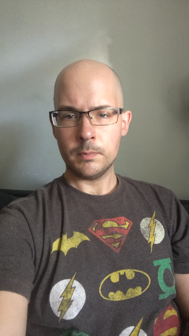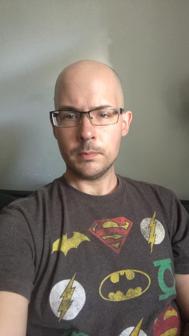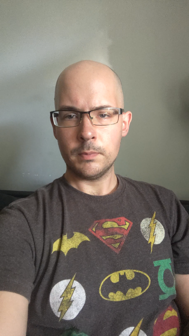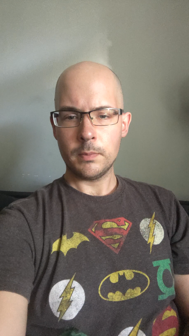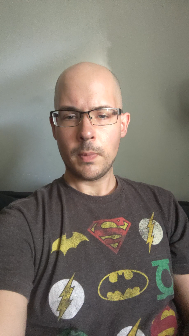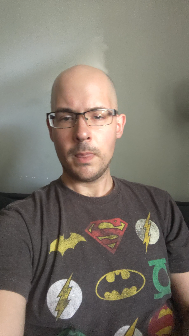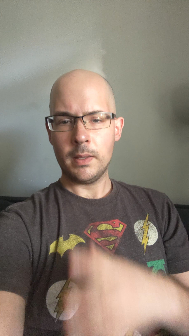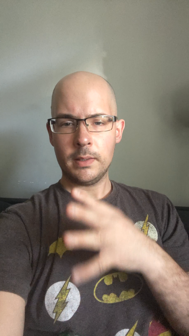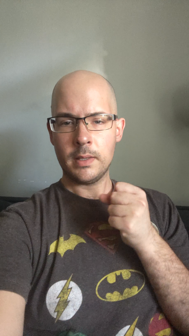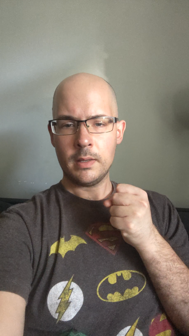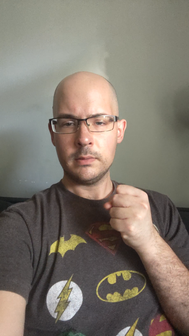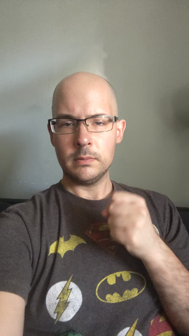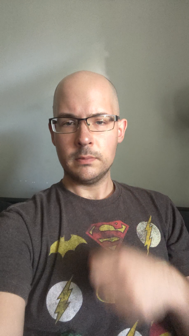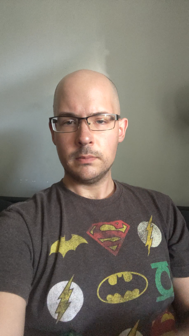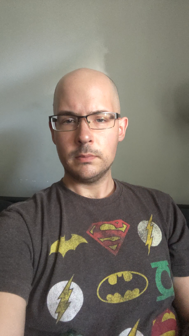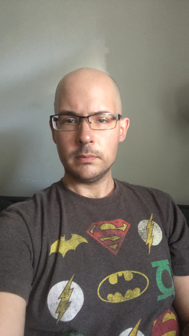get